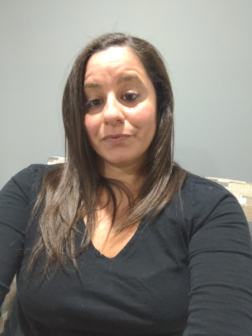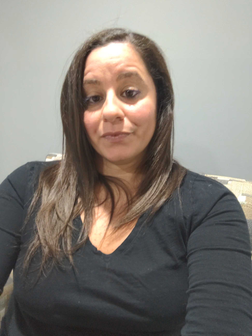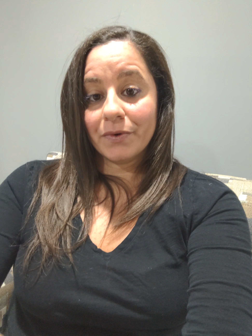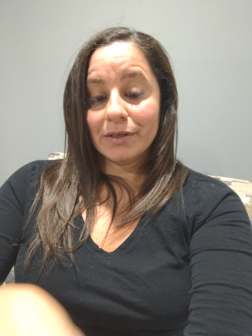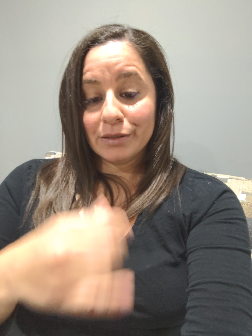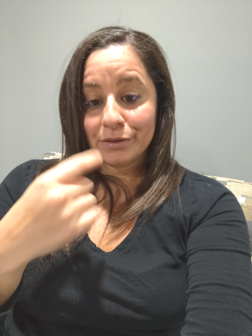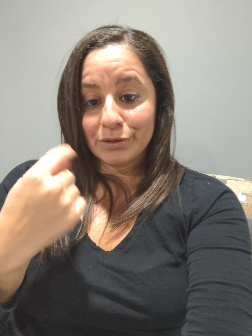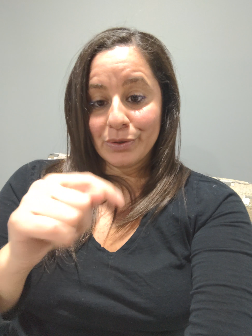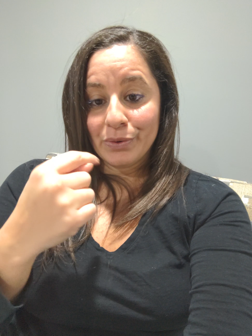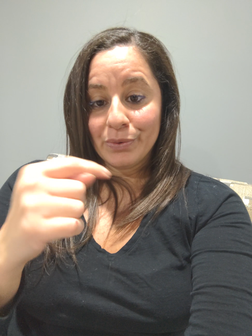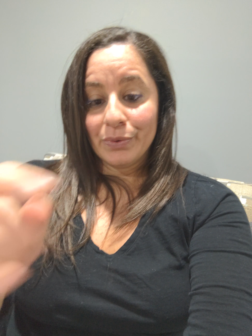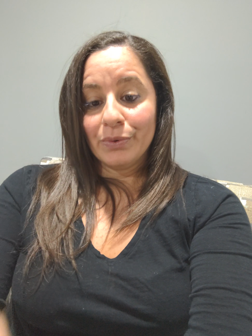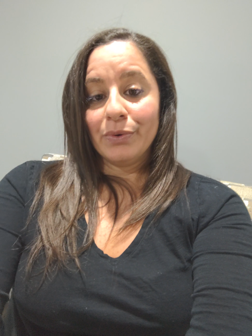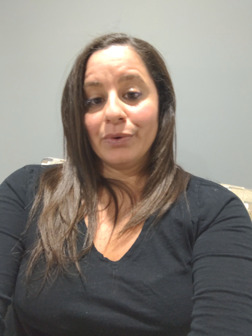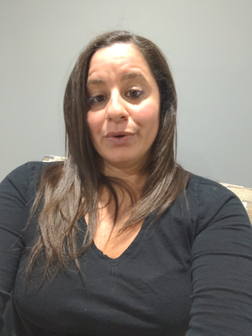toy